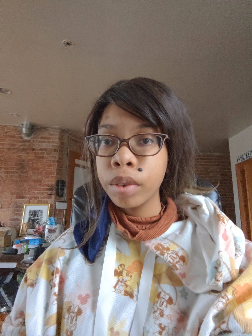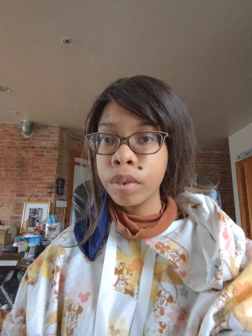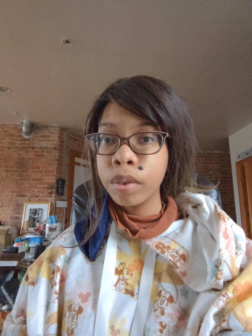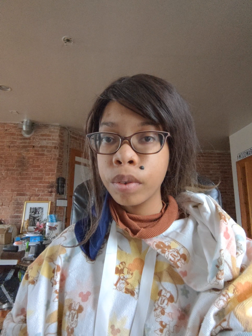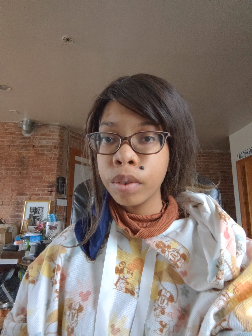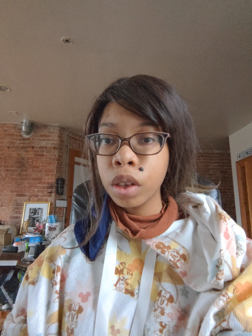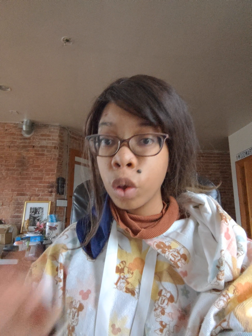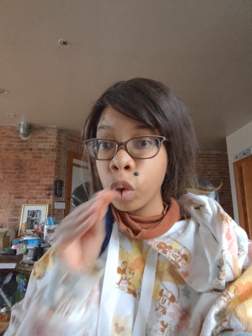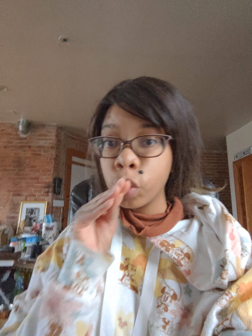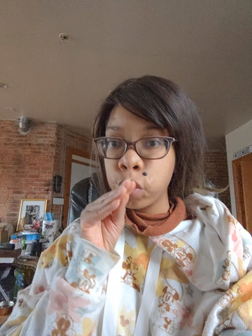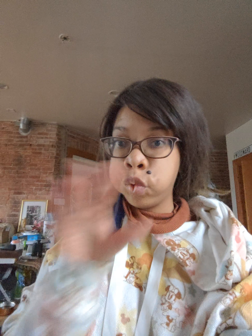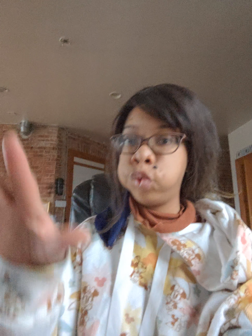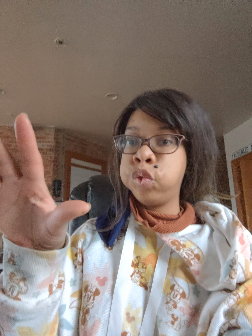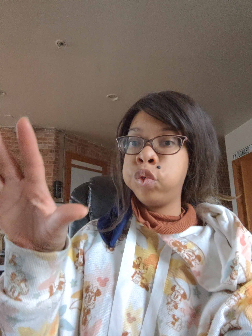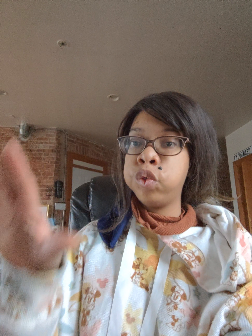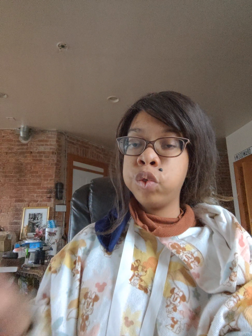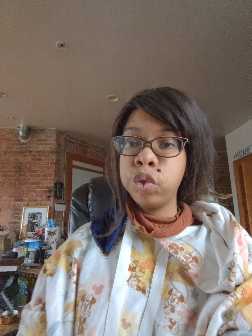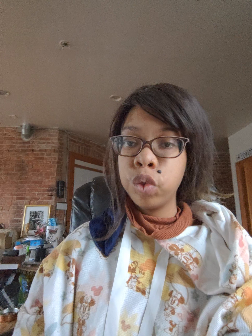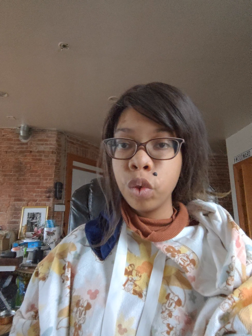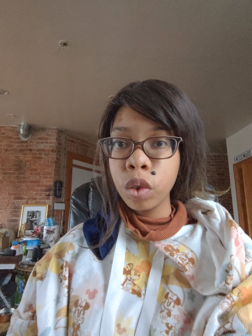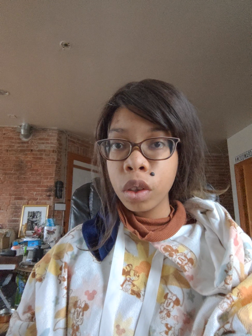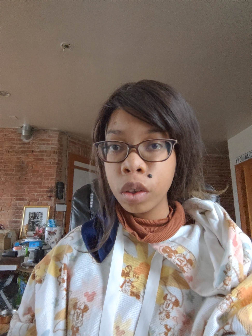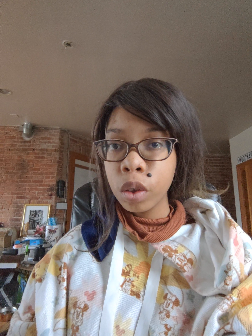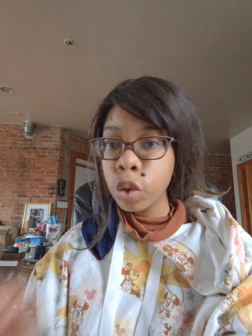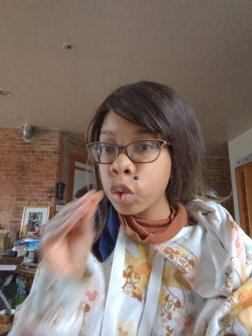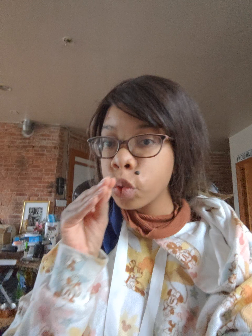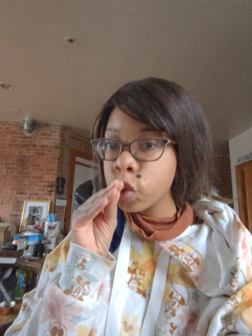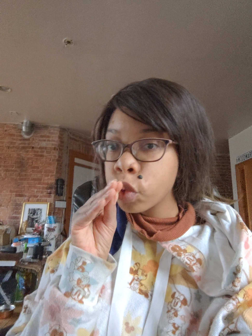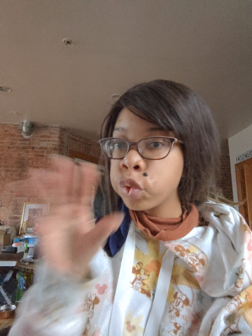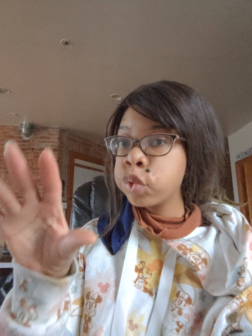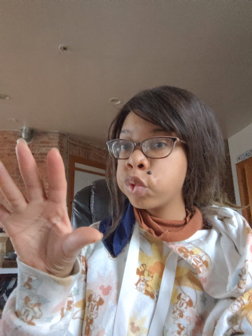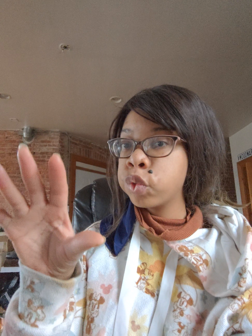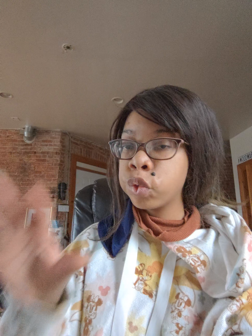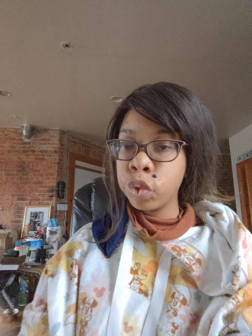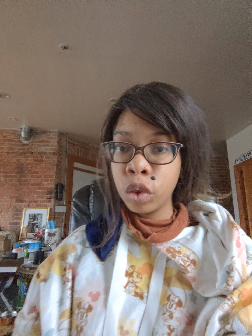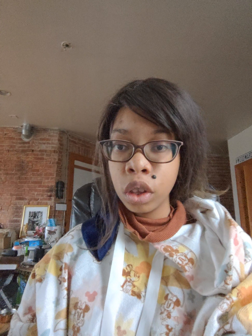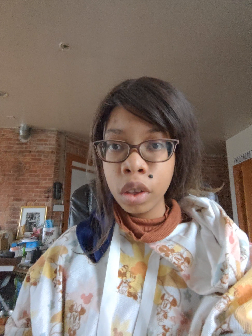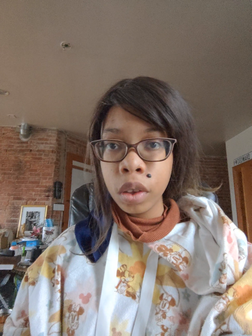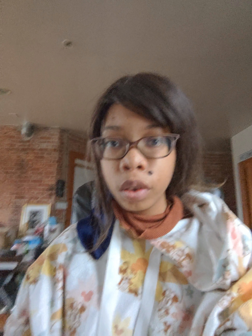blow